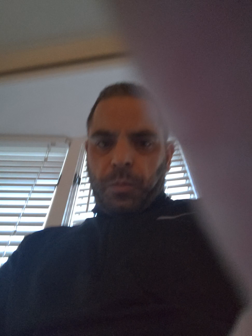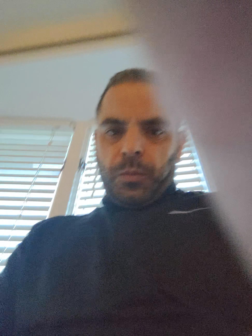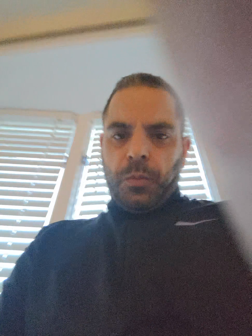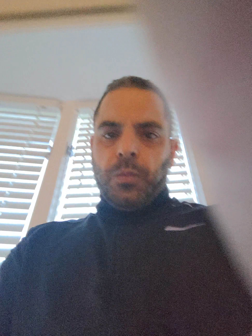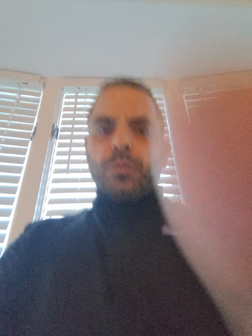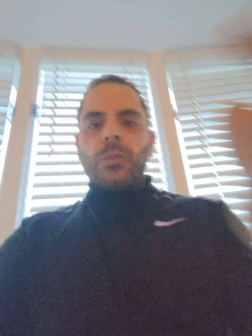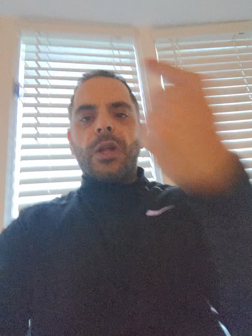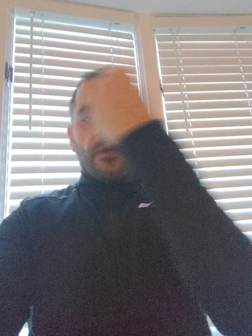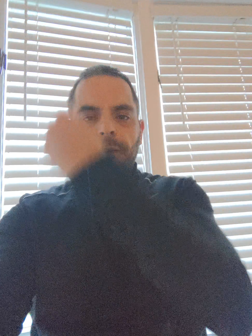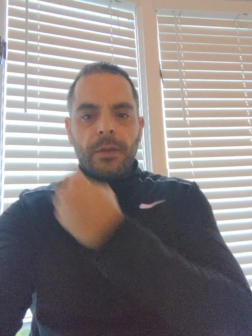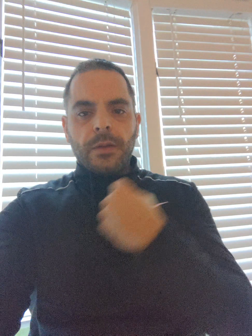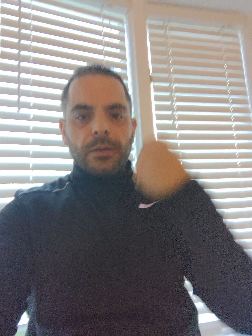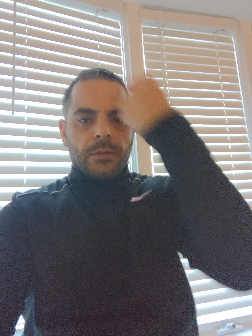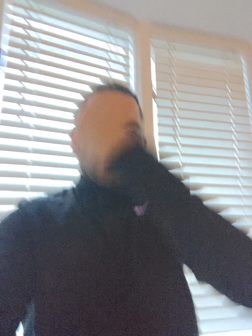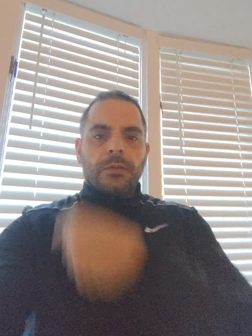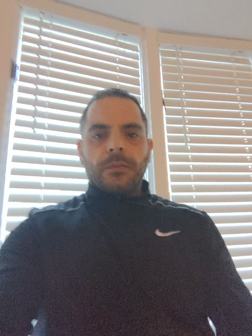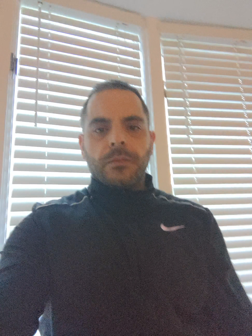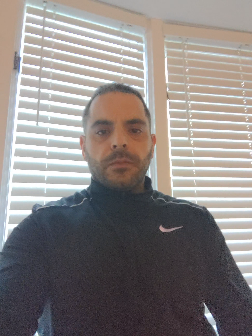face